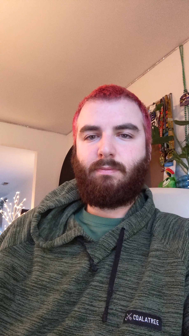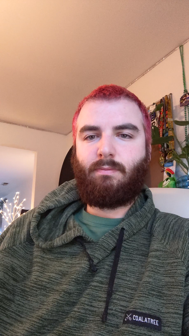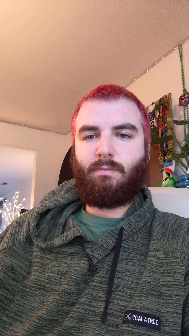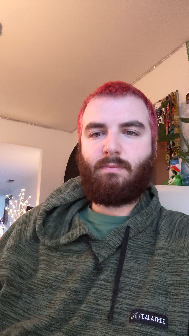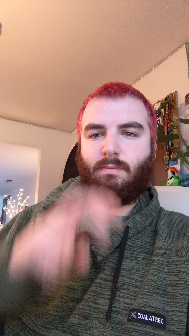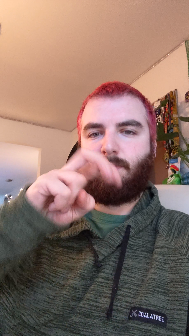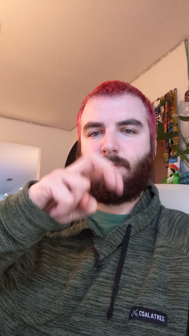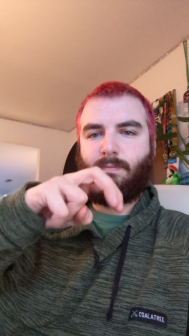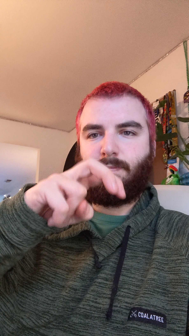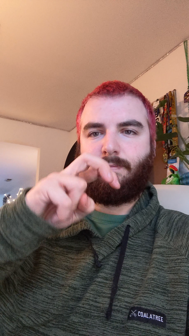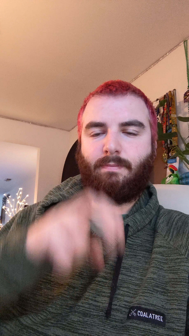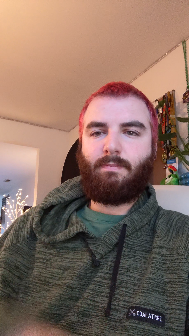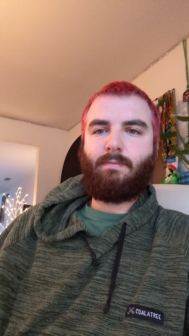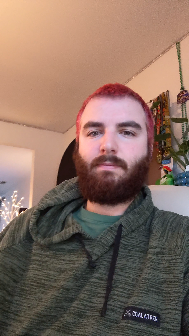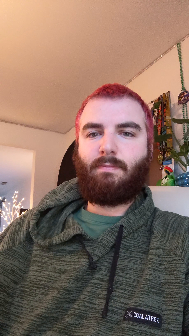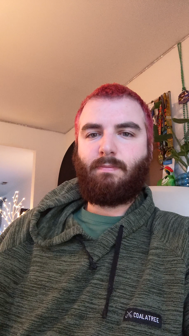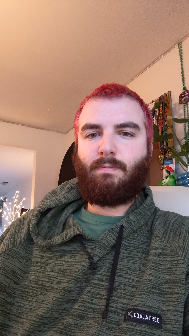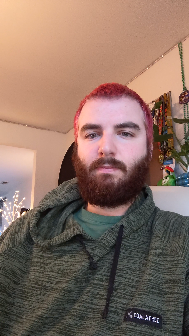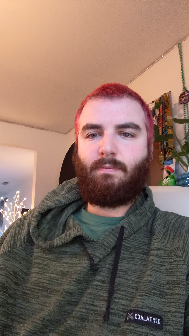potato